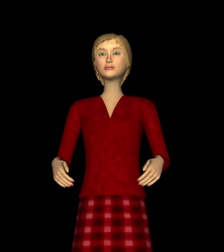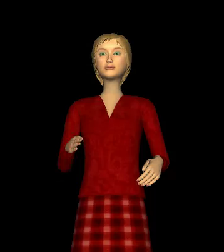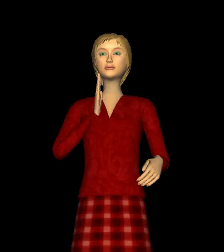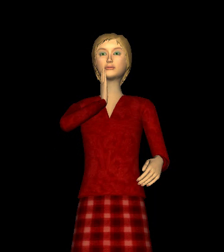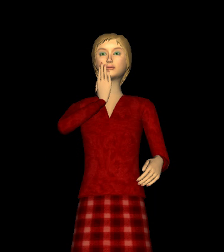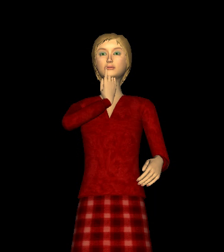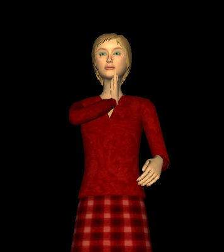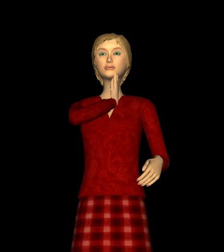جانفي